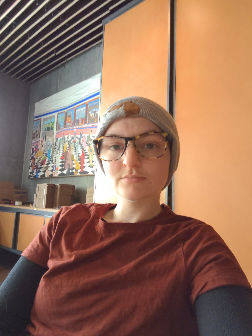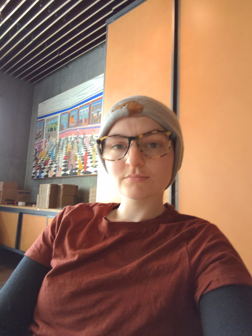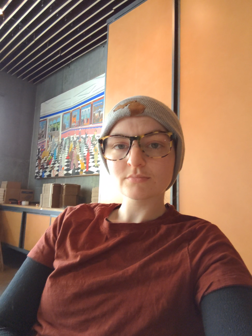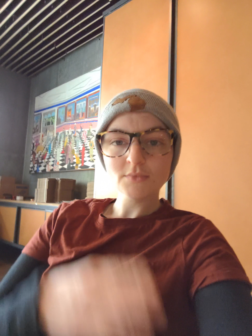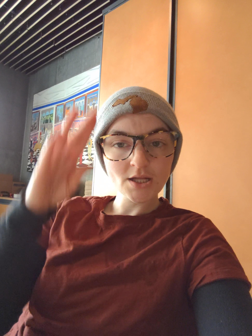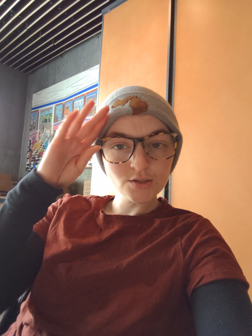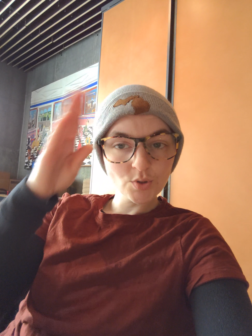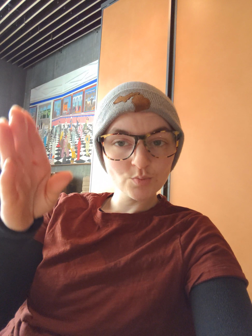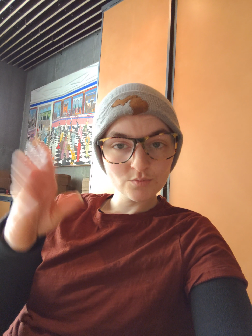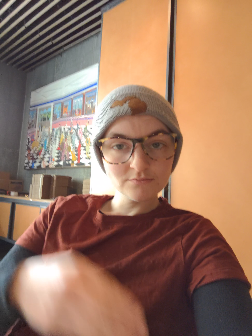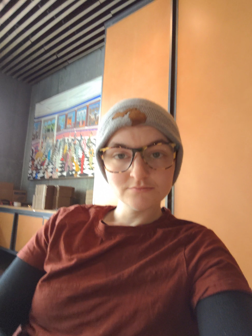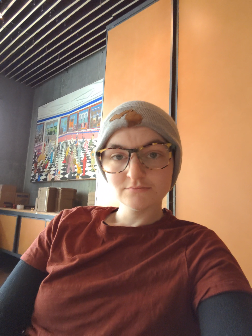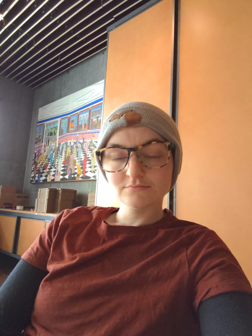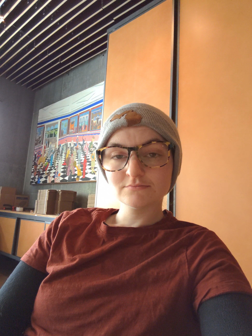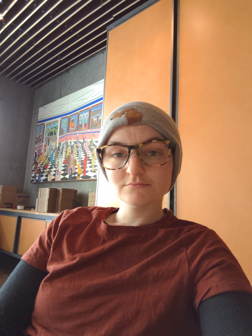hello